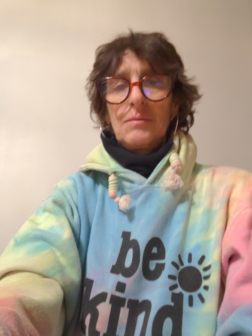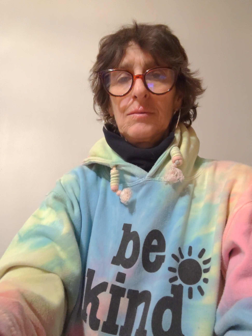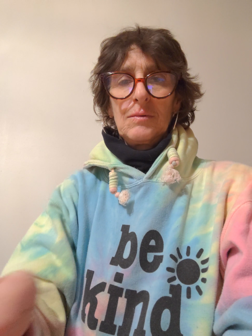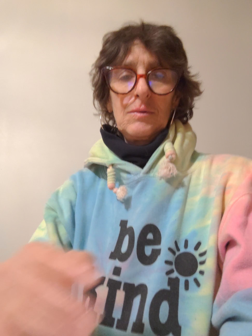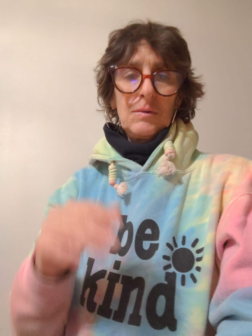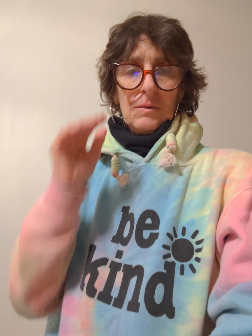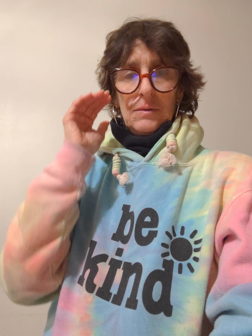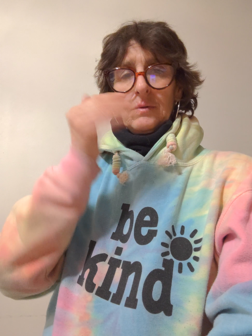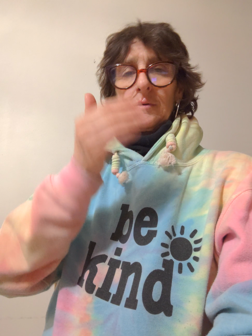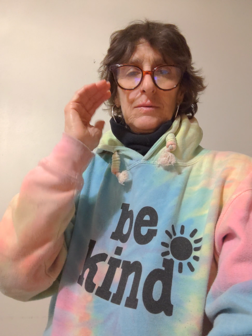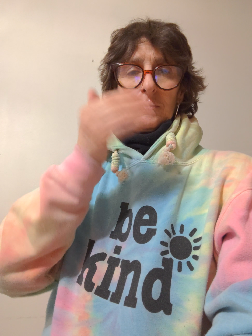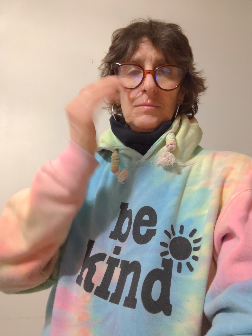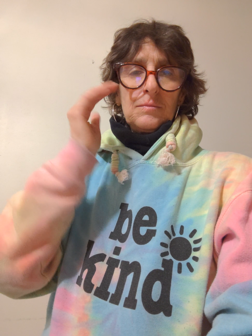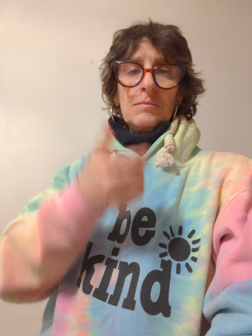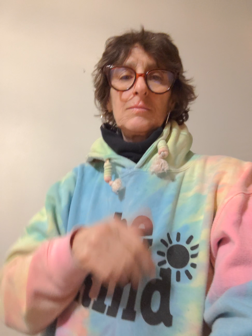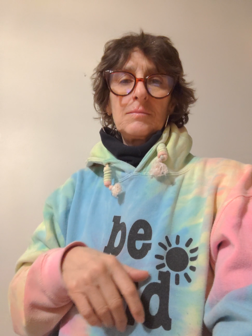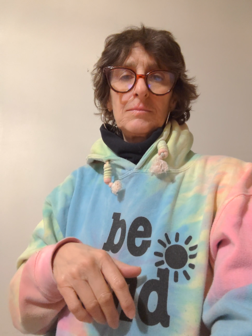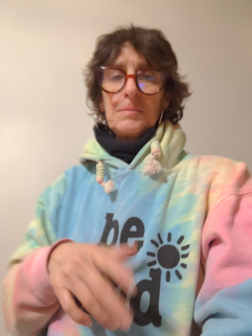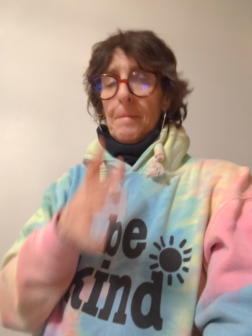sleepy